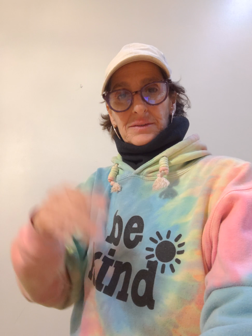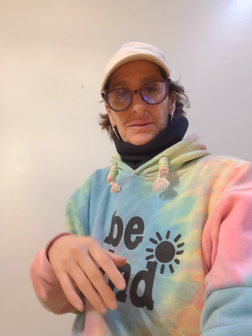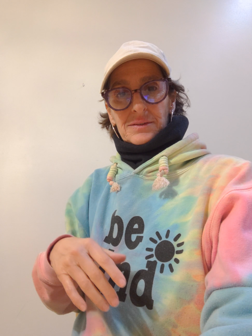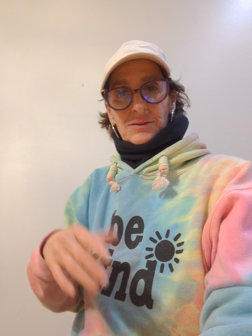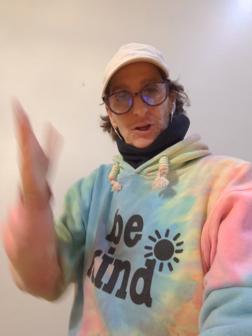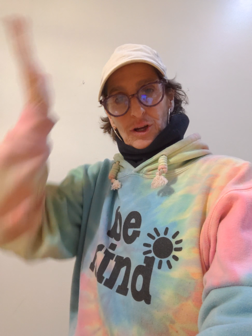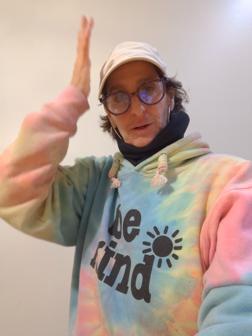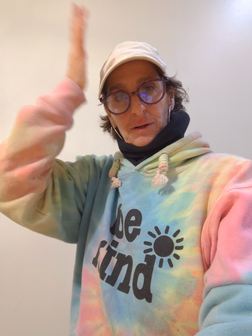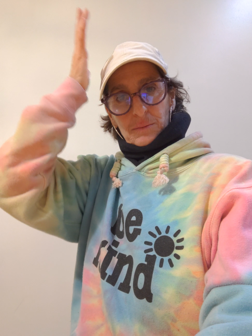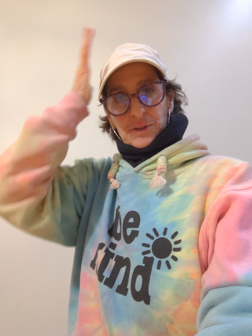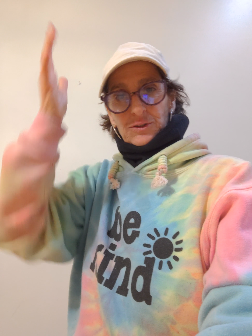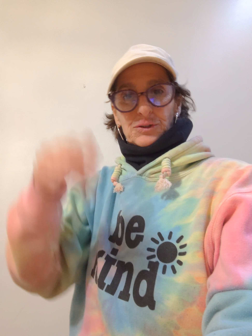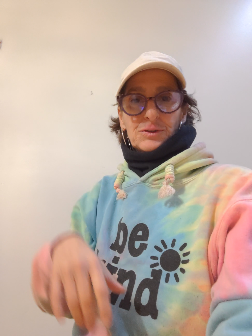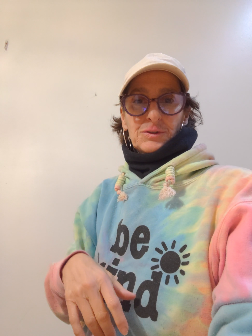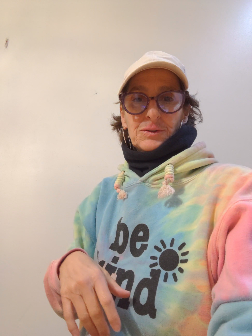garbage